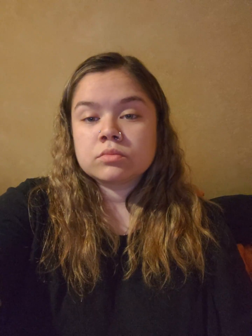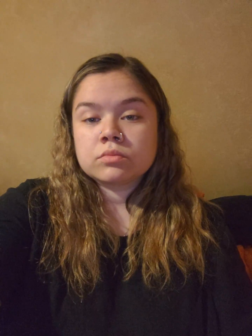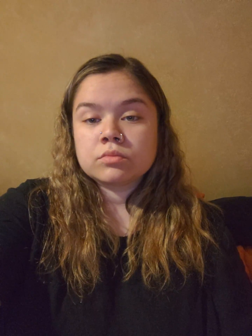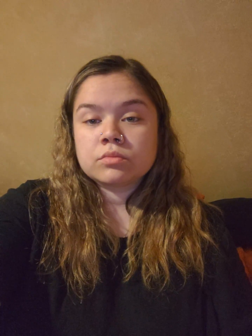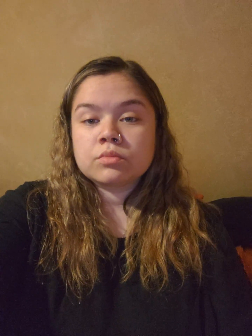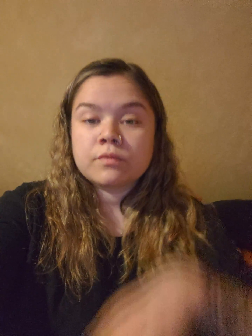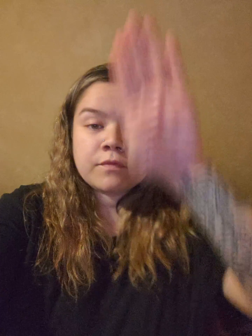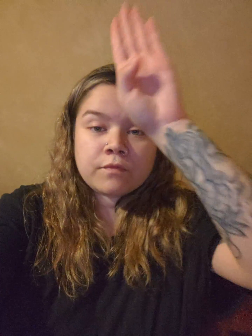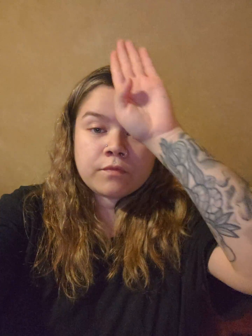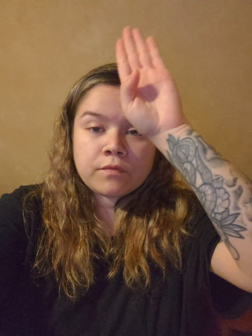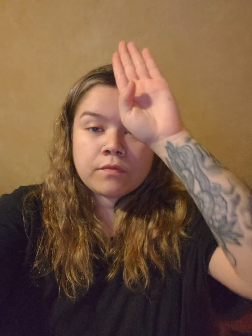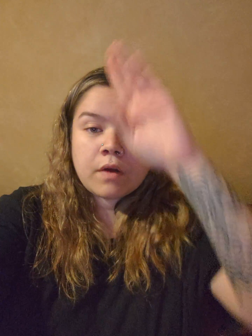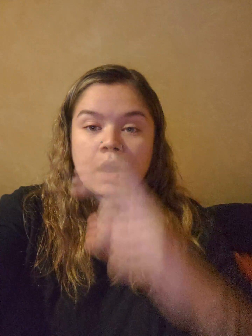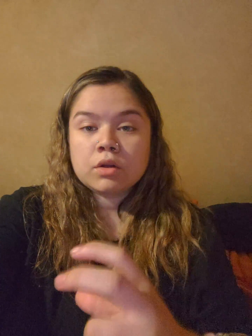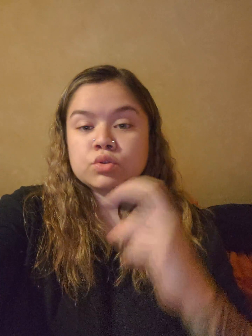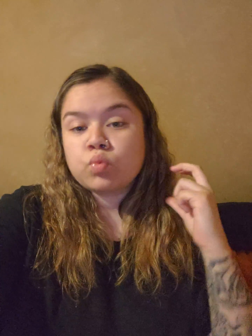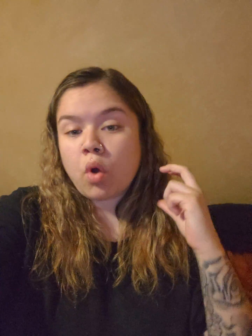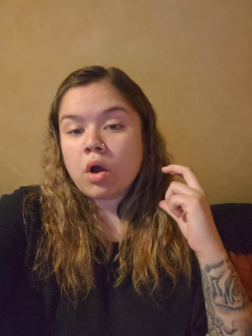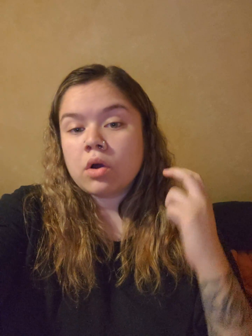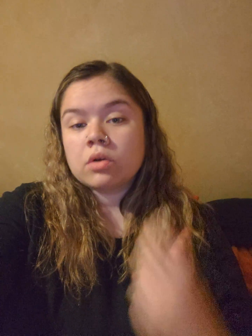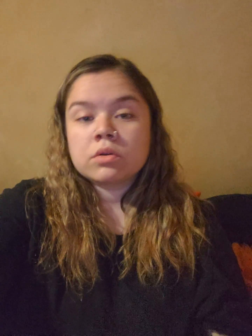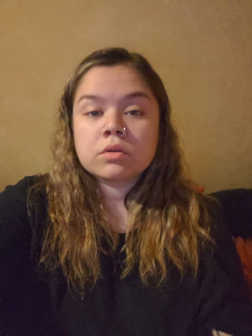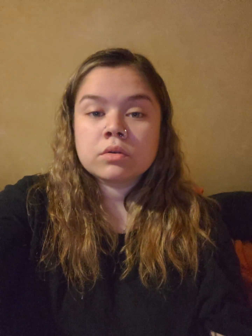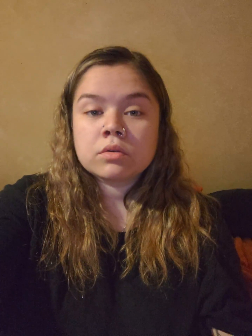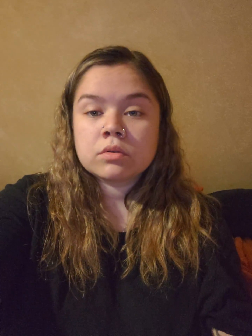fire truck